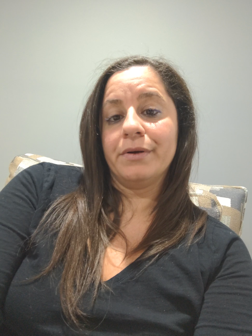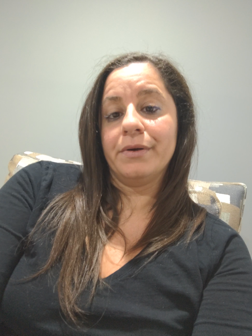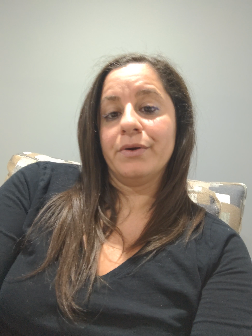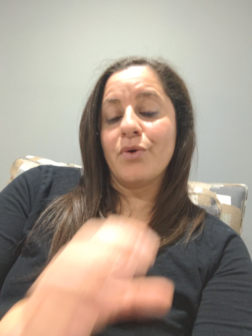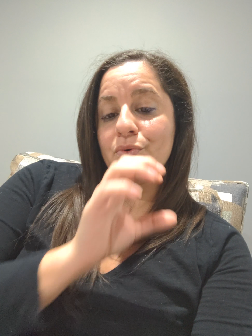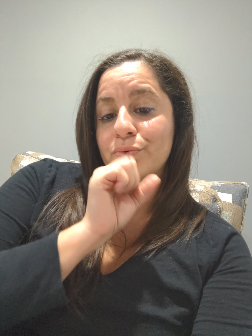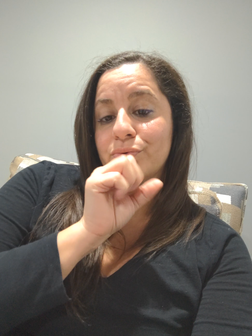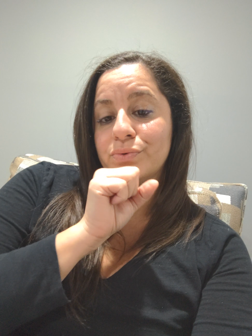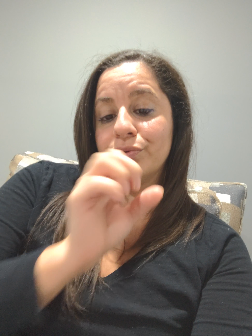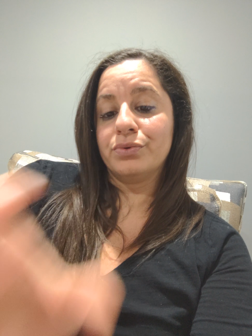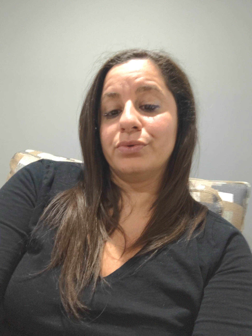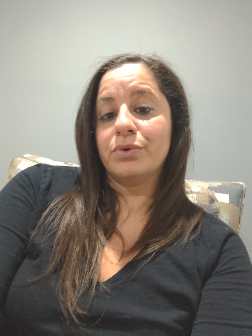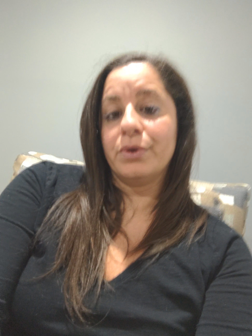orange